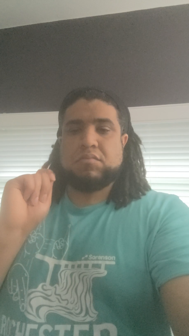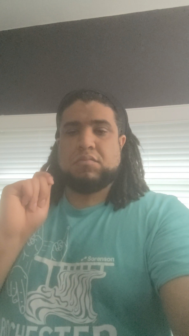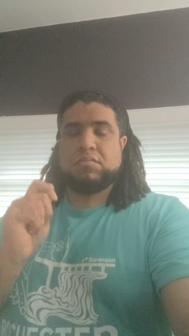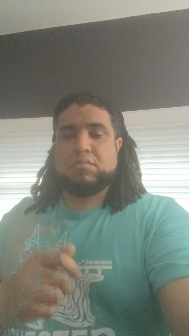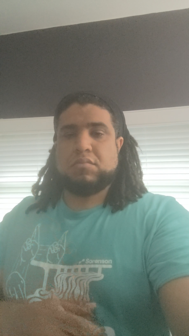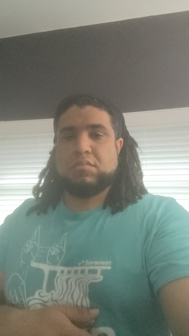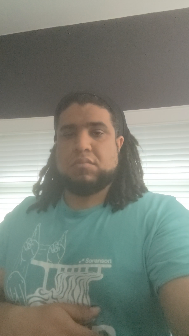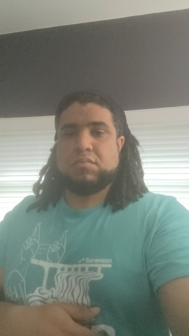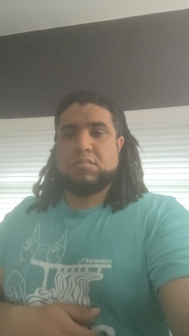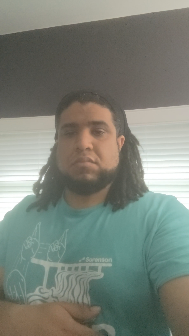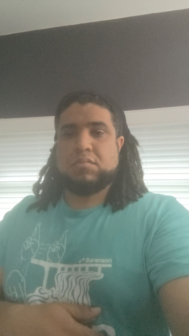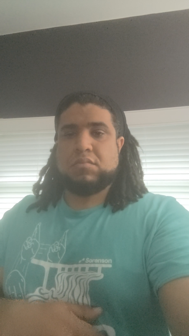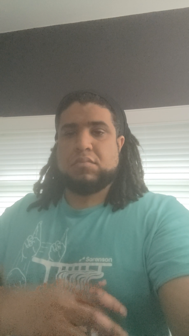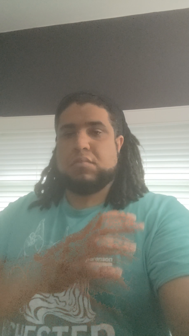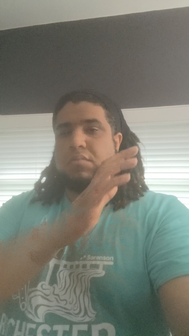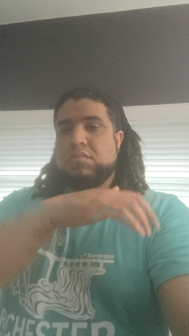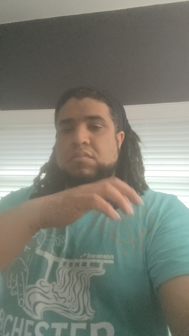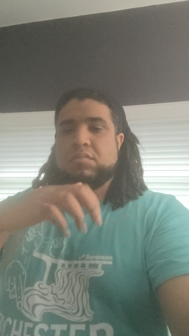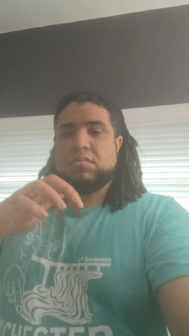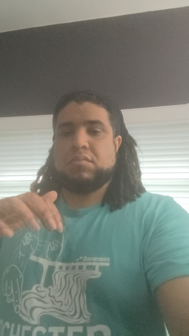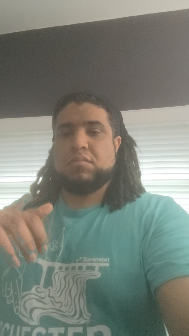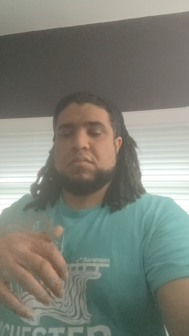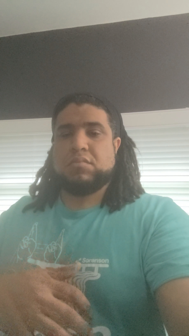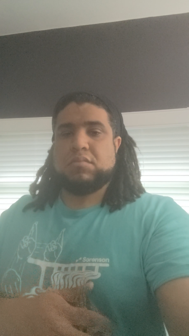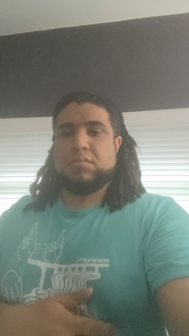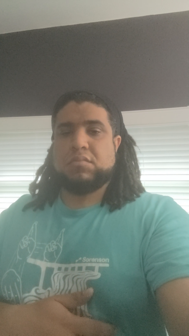grapes